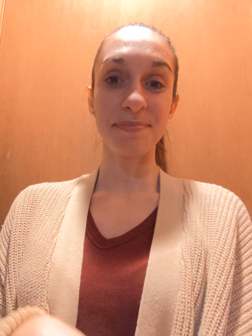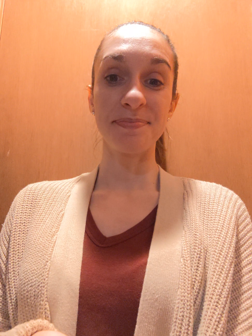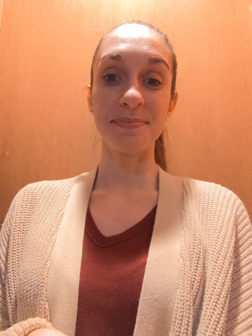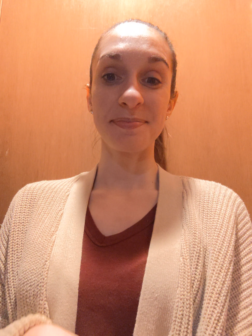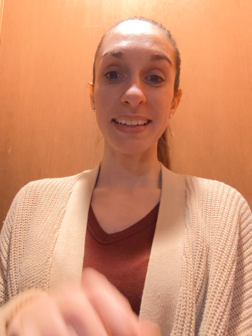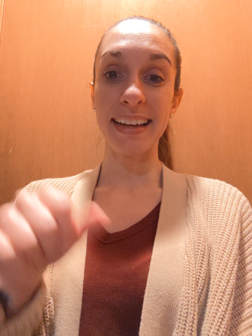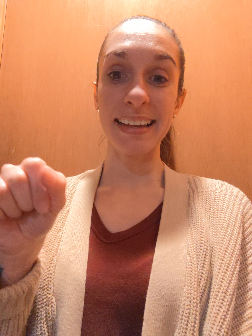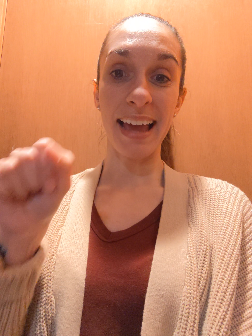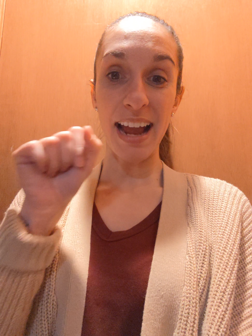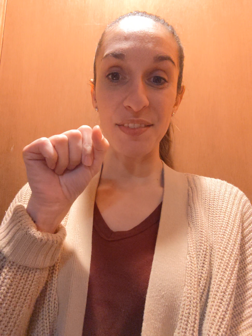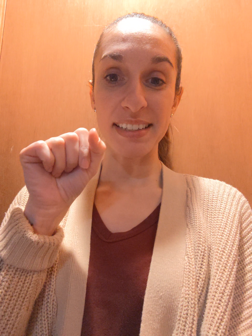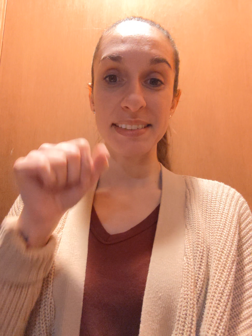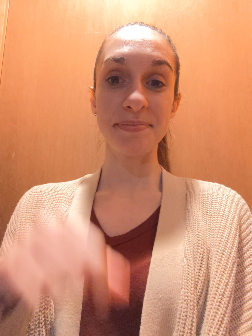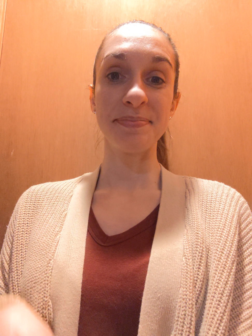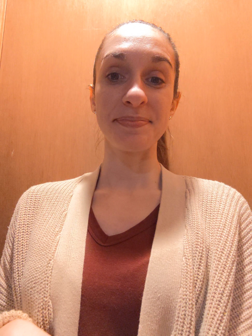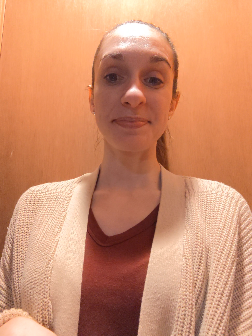carrot